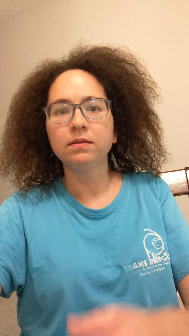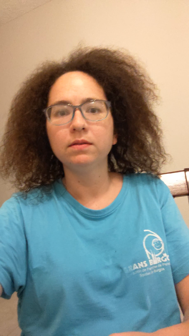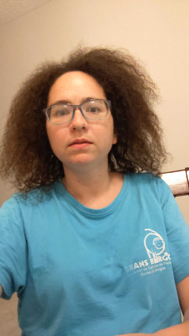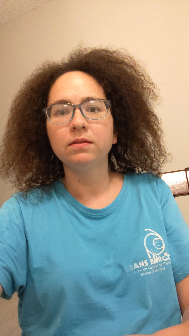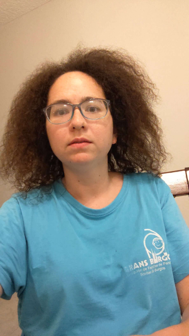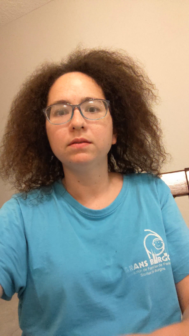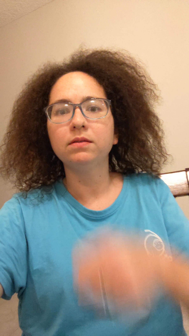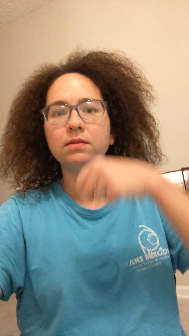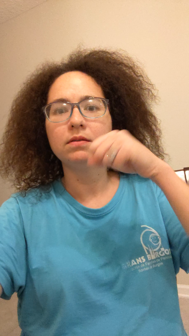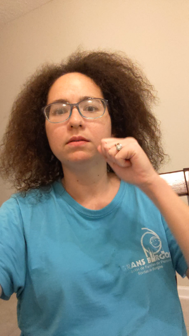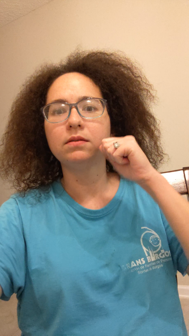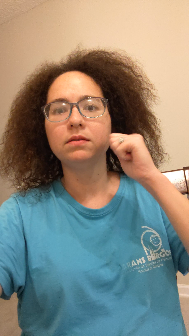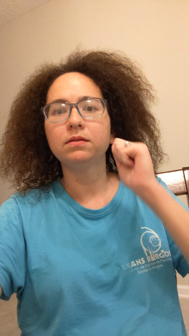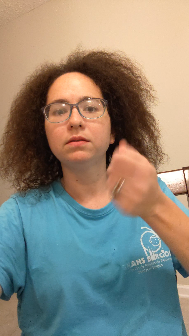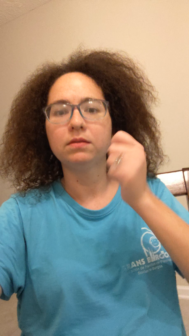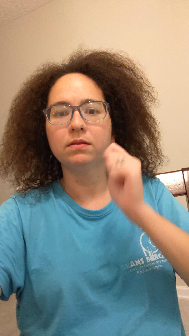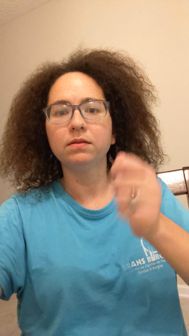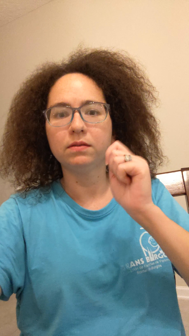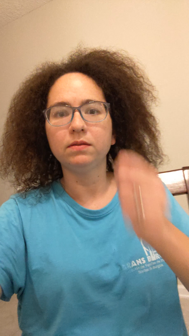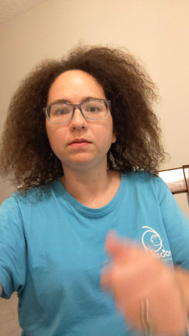cart